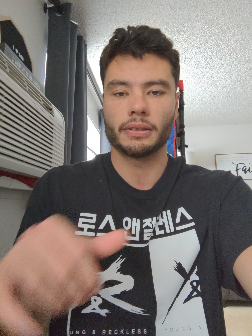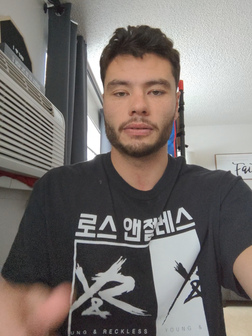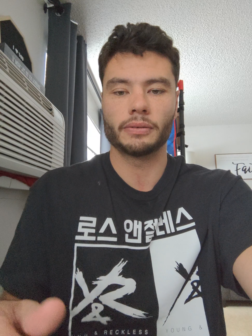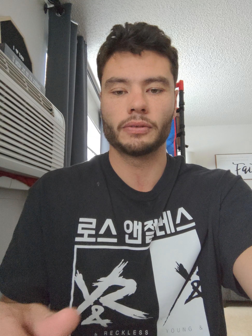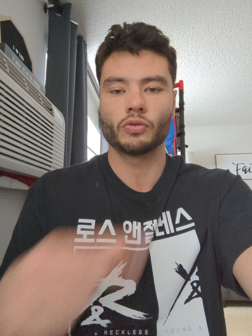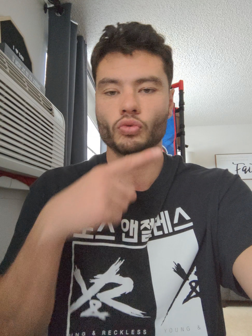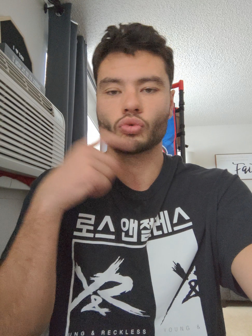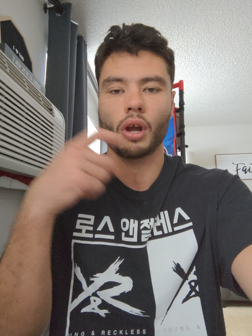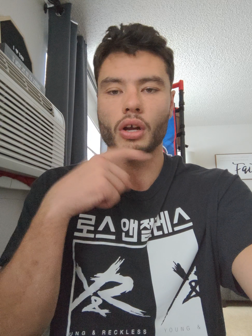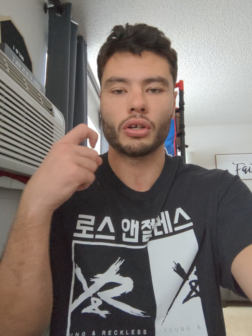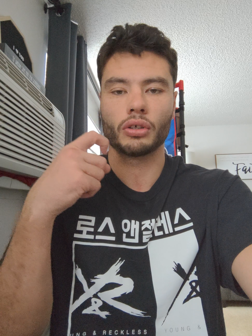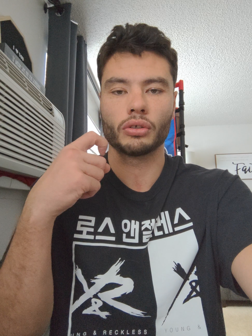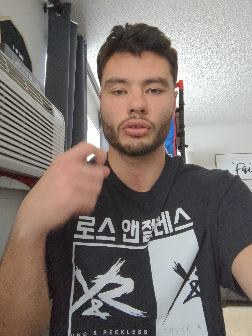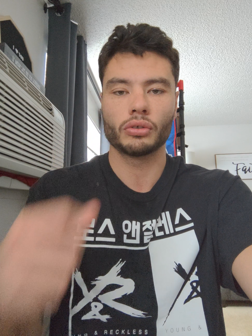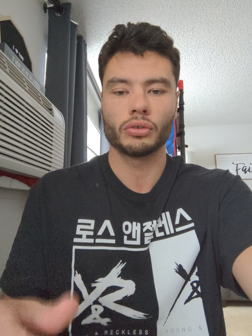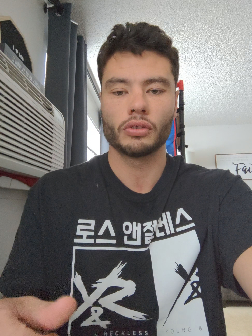dryer